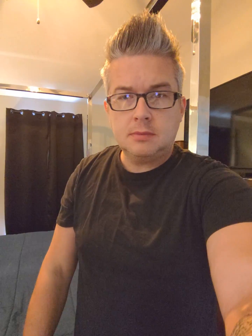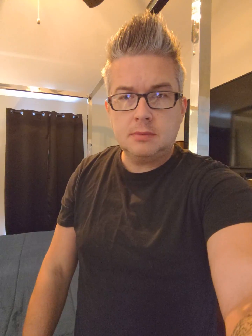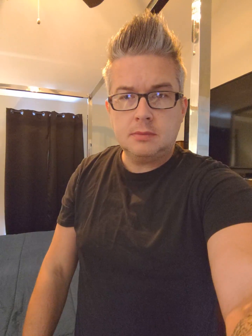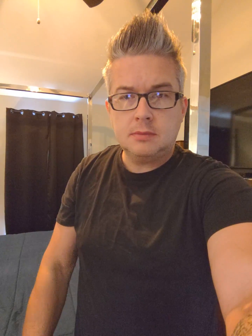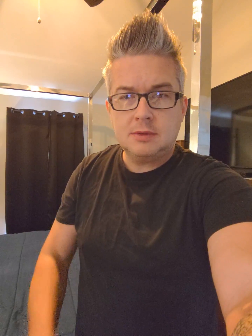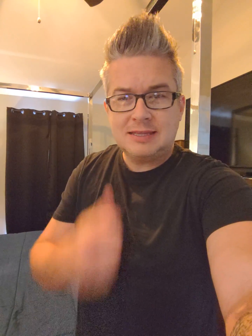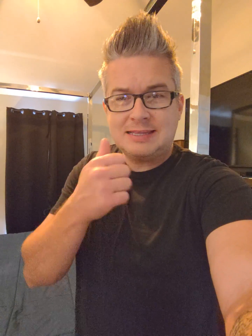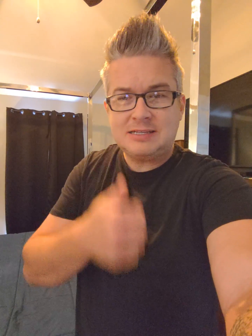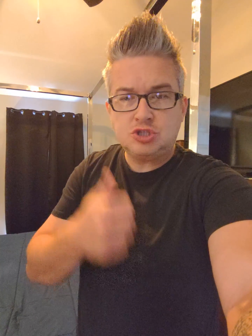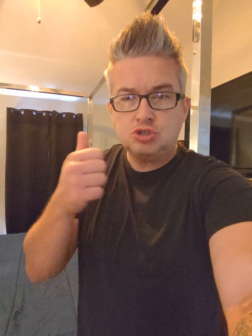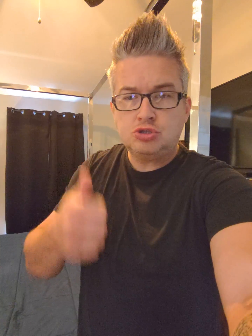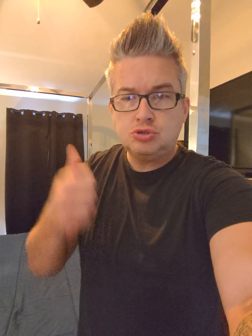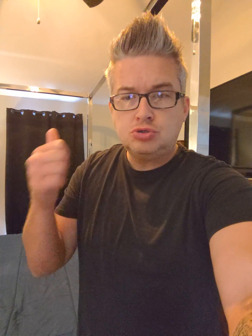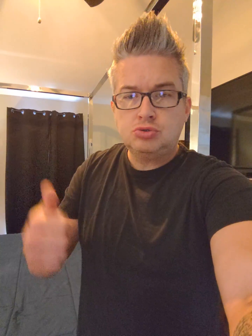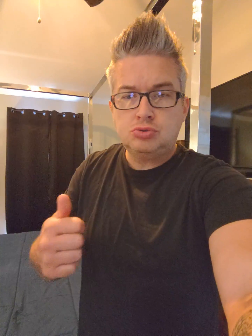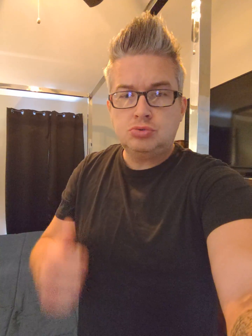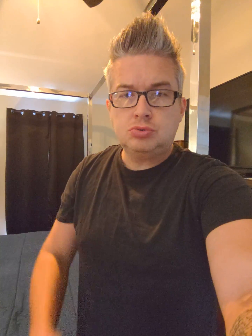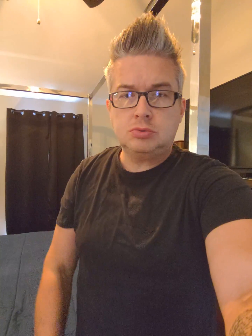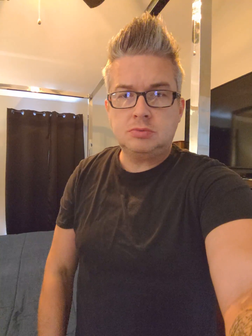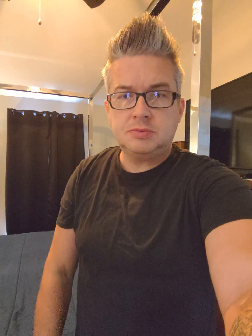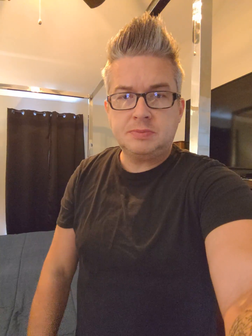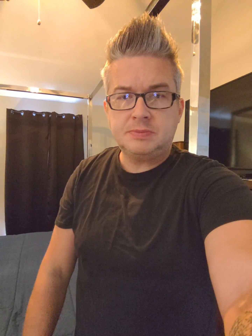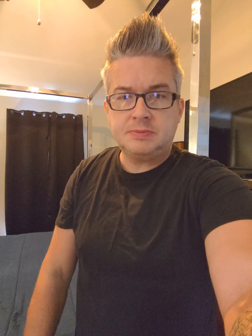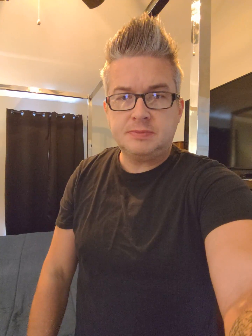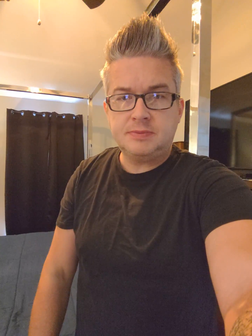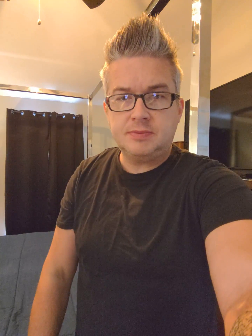each